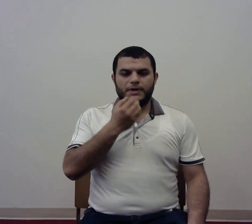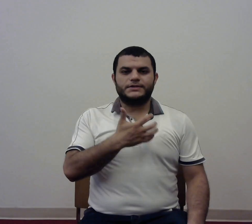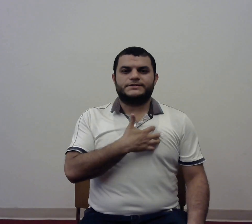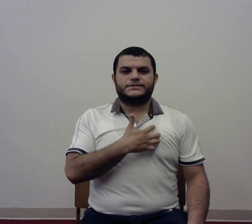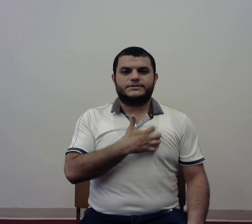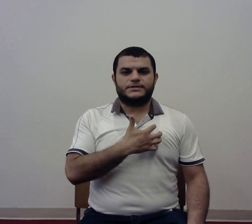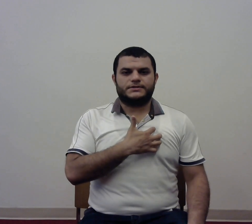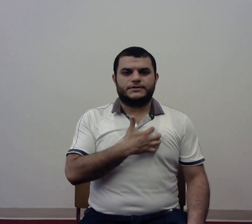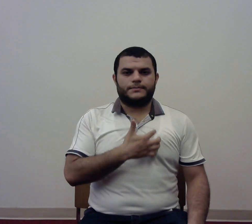istəyirəm